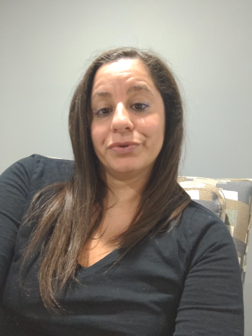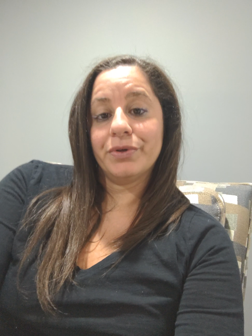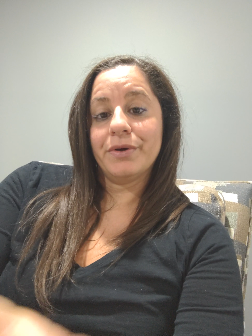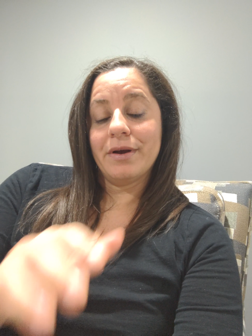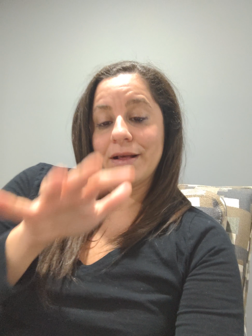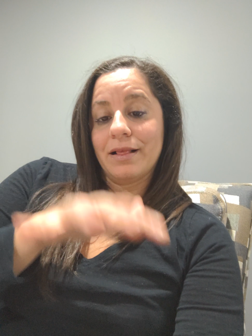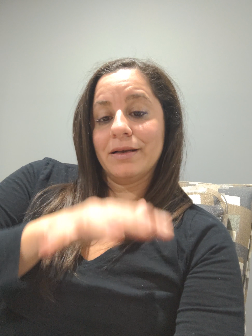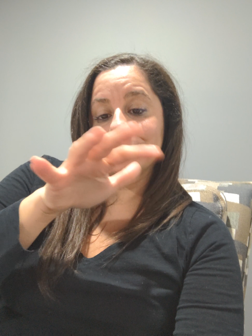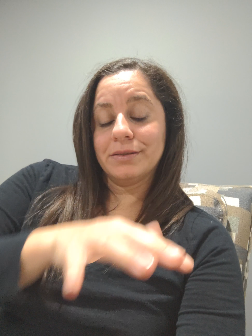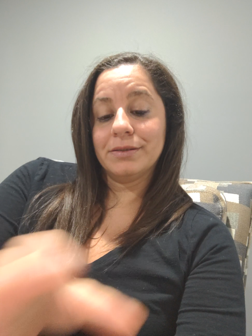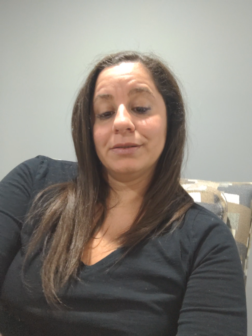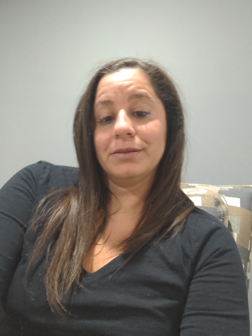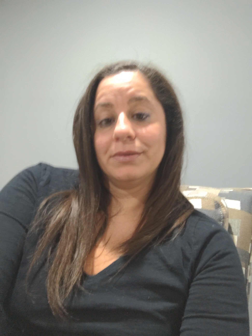alligator